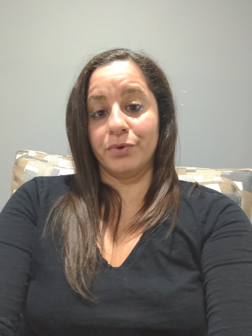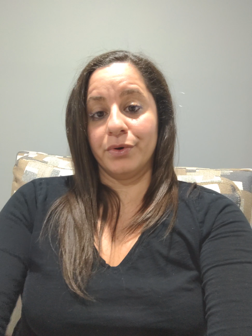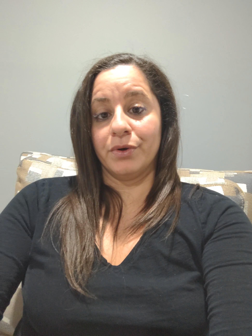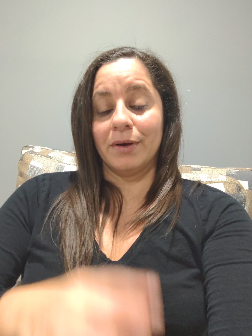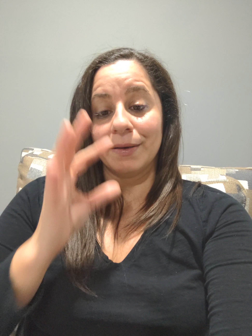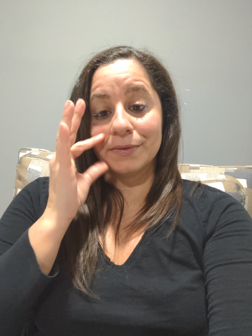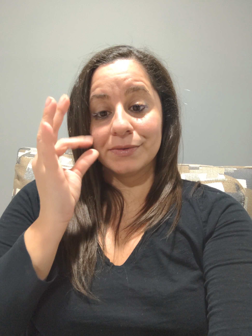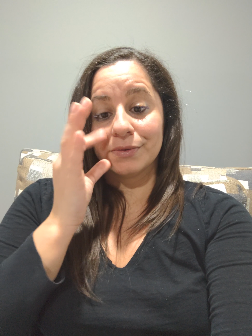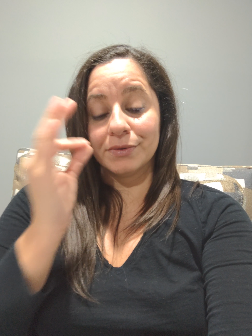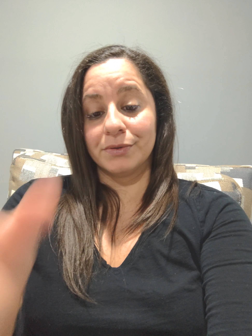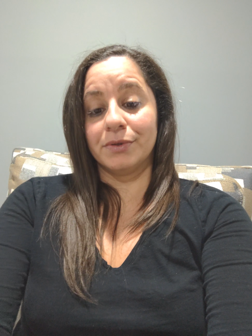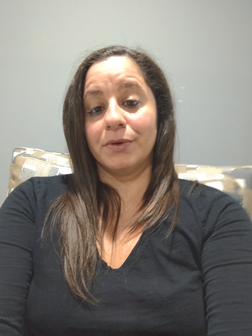cat